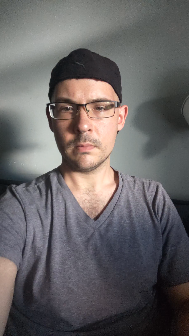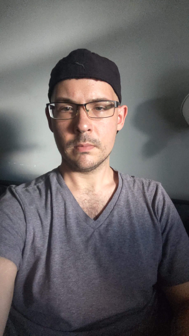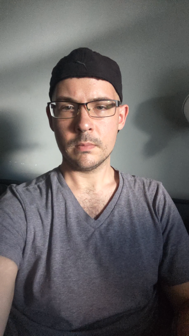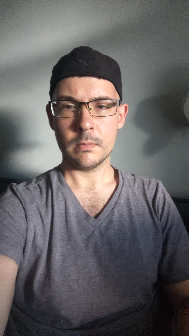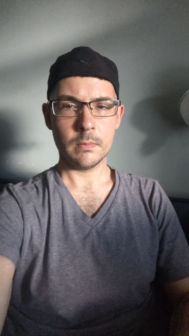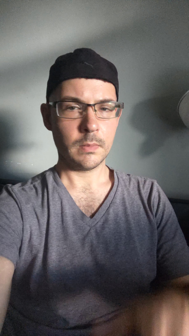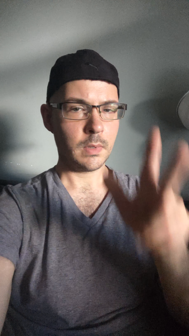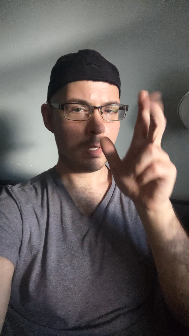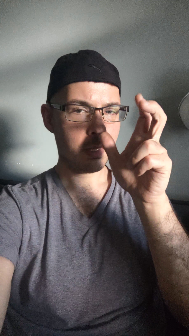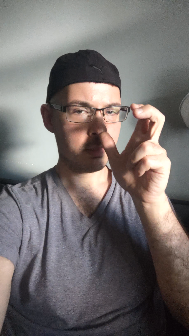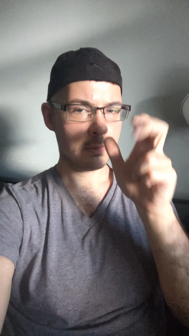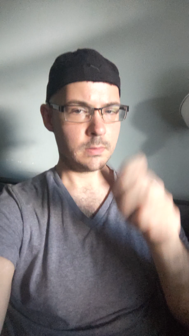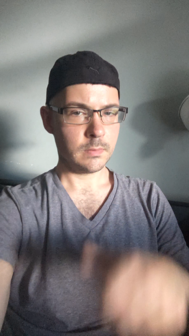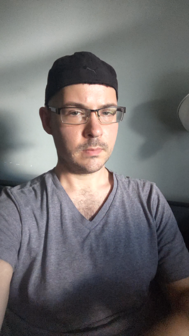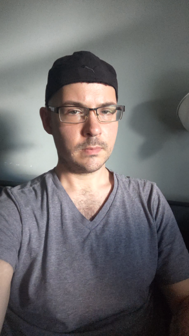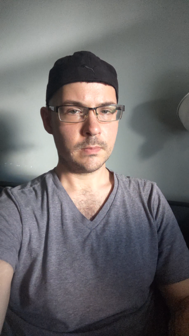ant